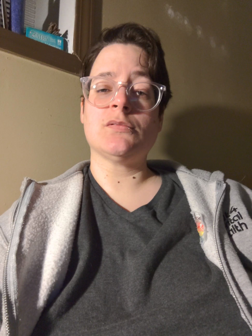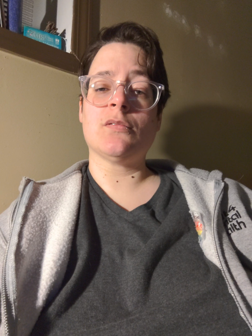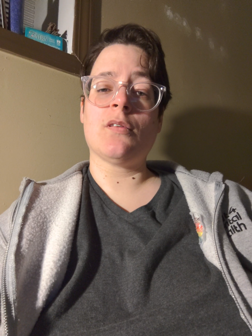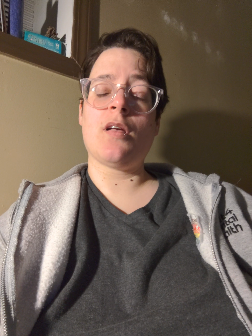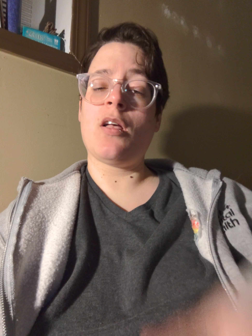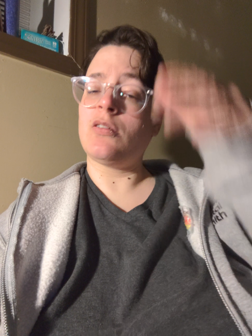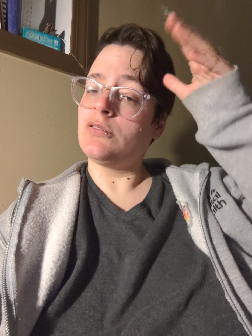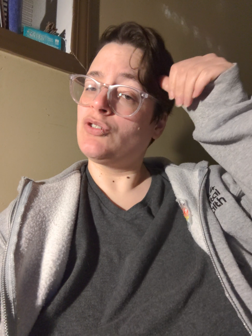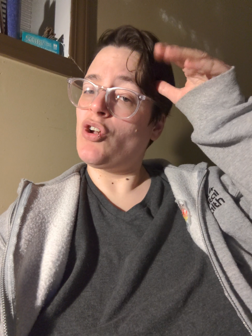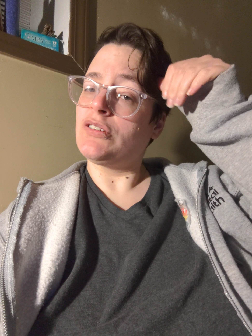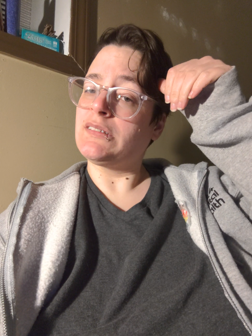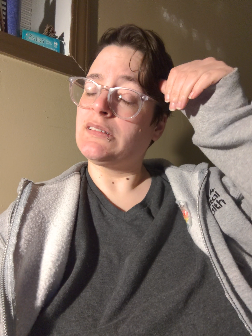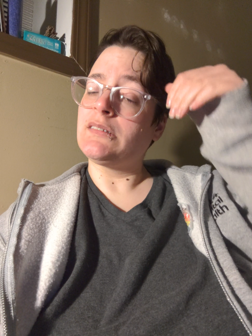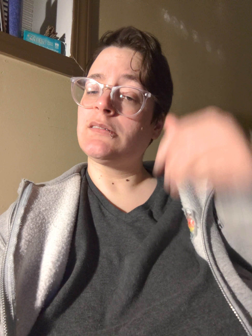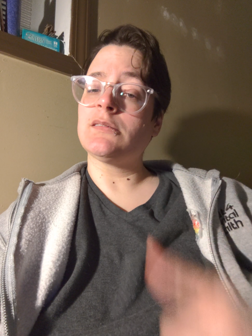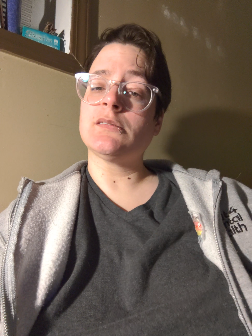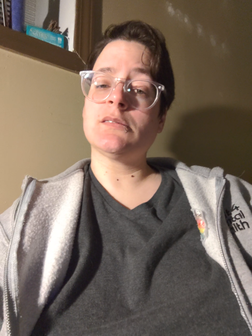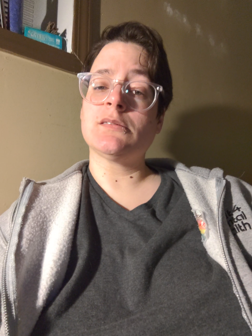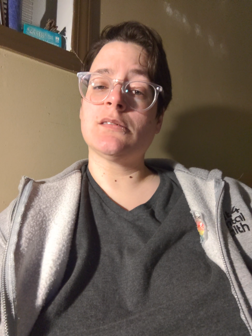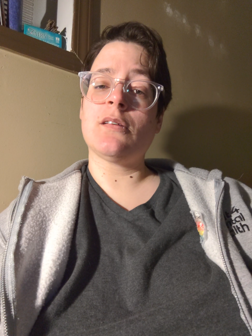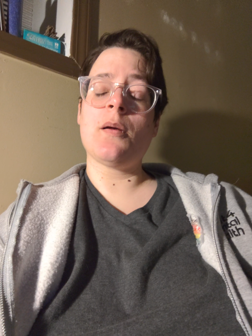donkey